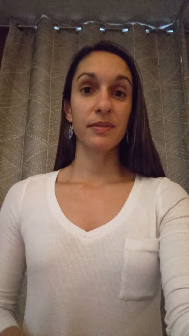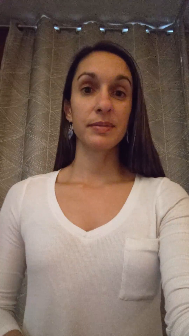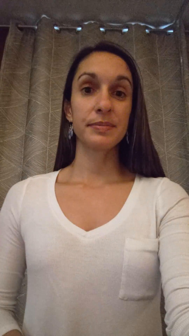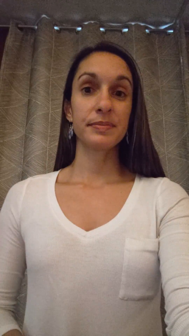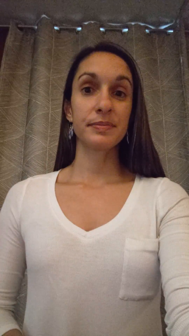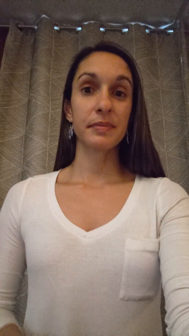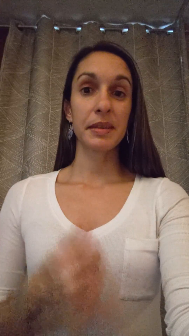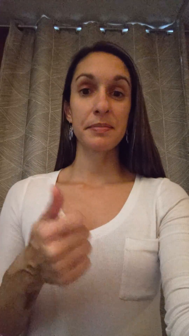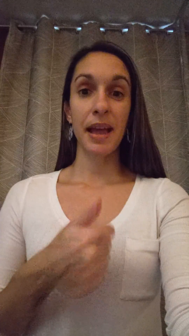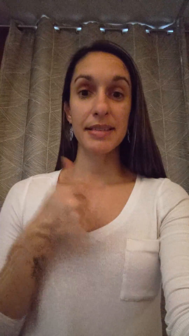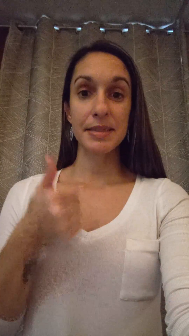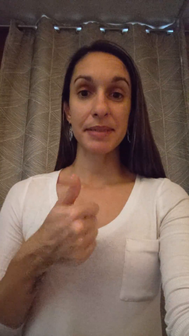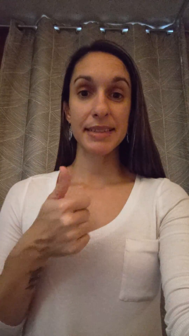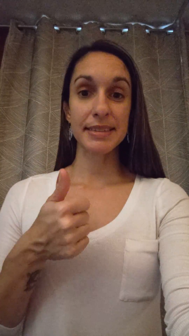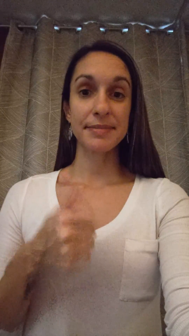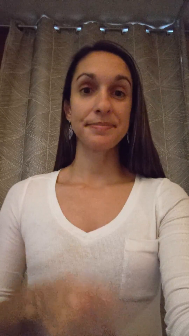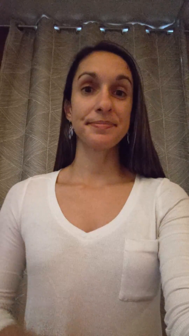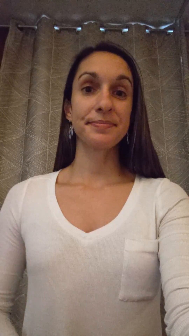basement